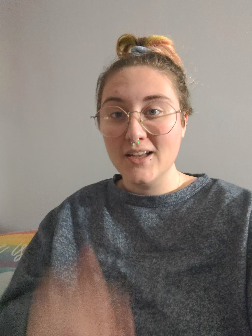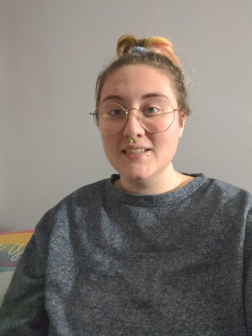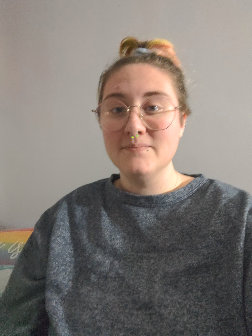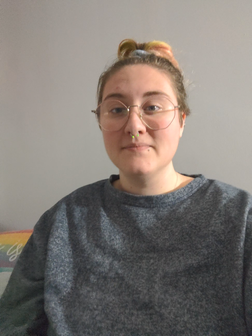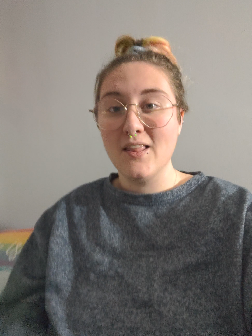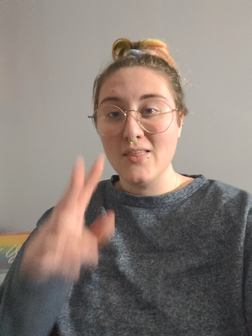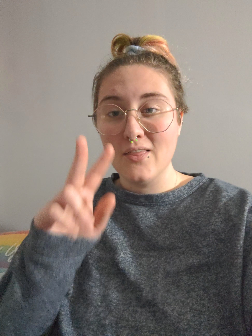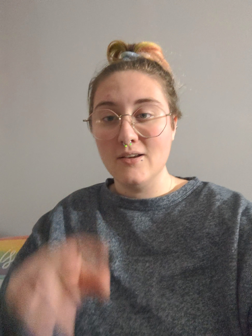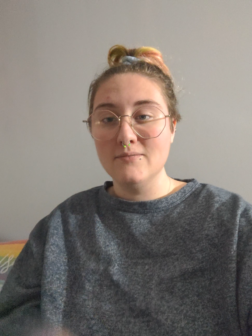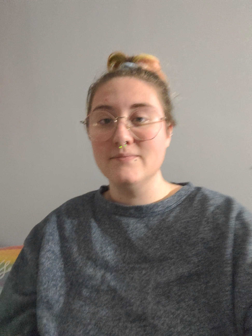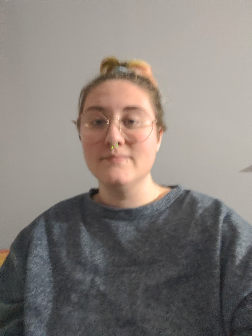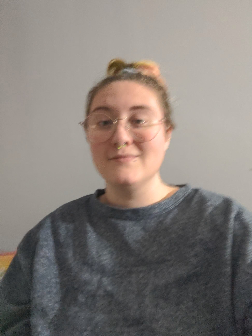look